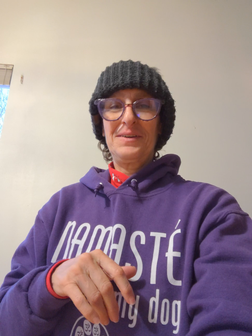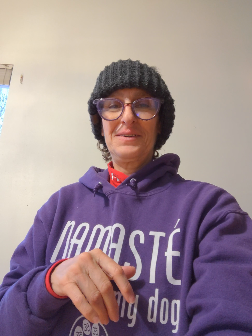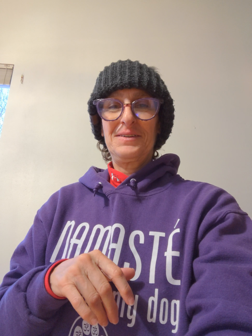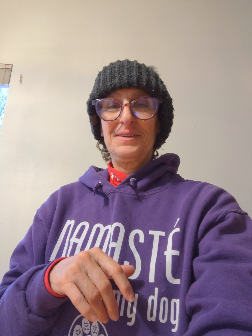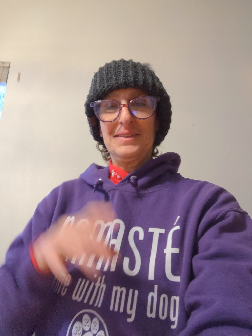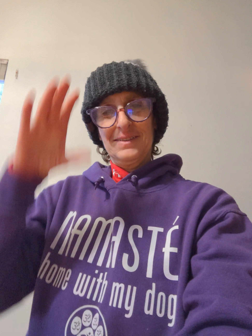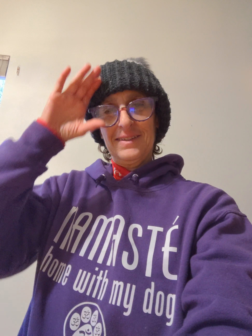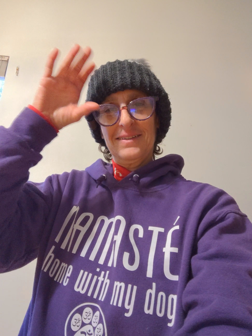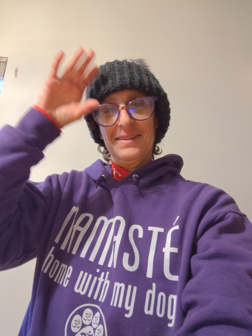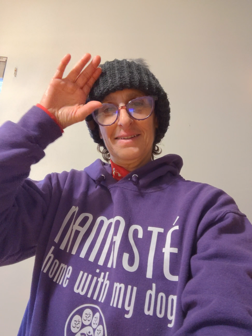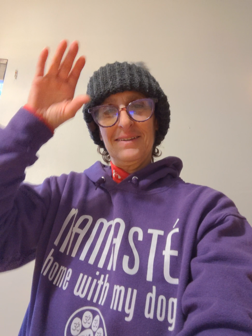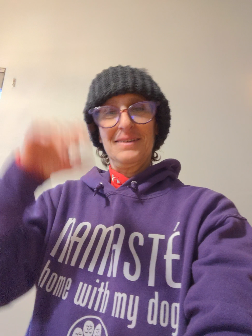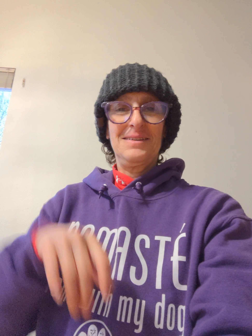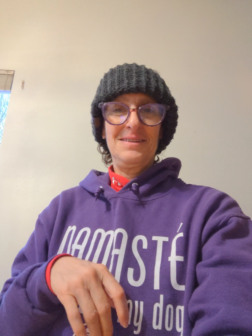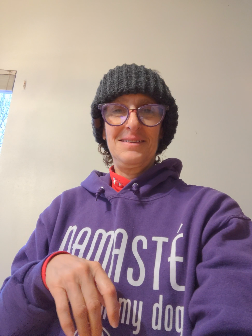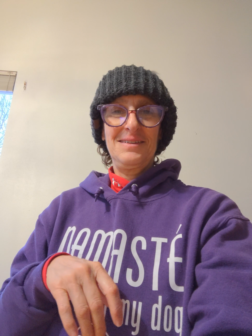sun